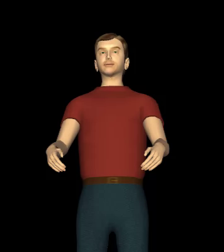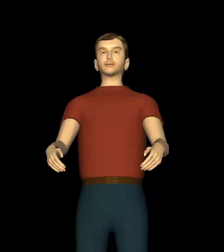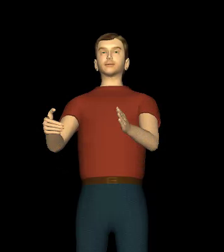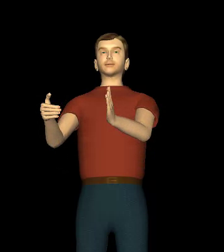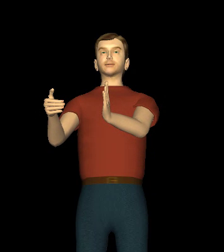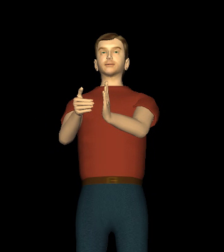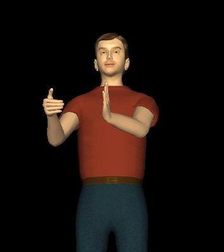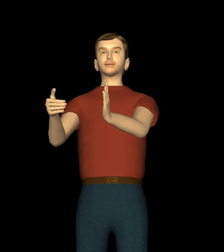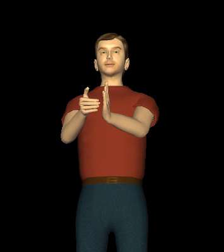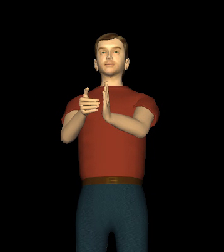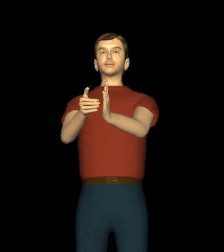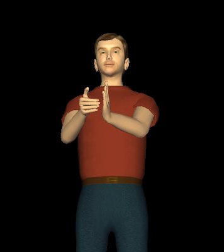مرة أخرى